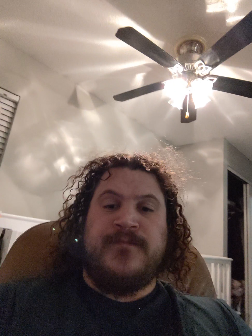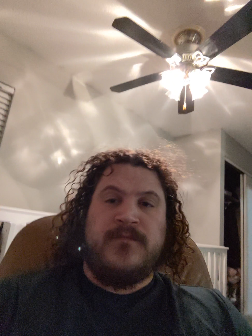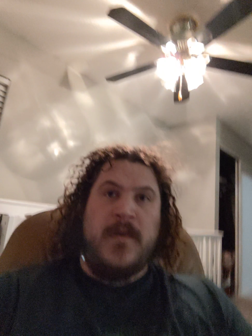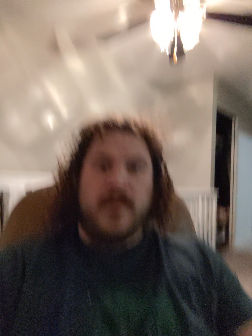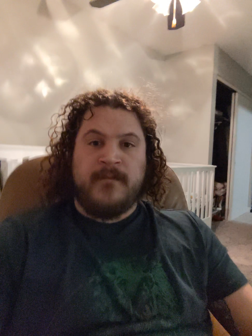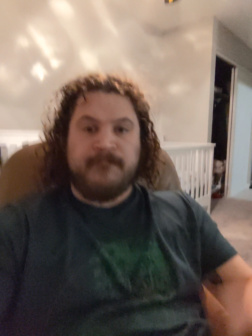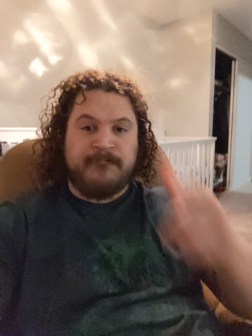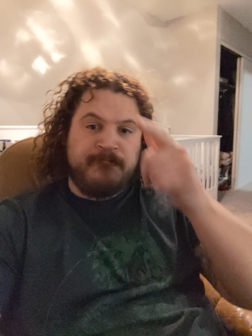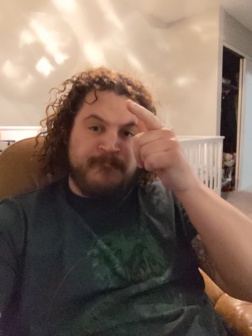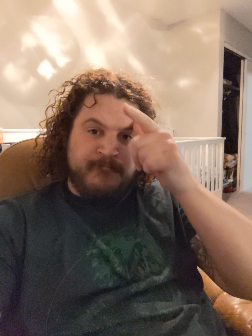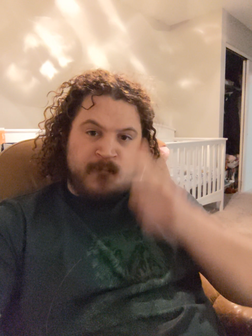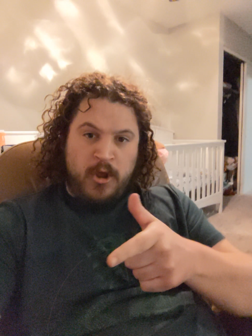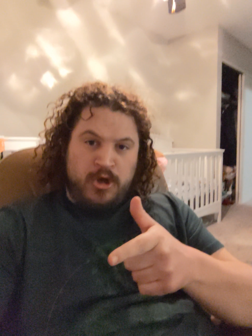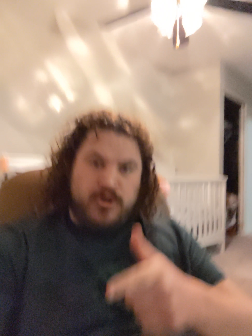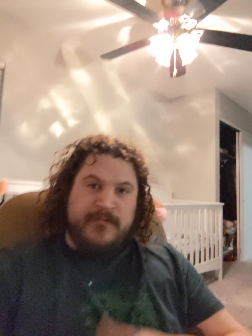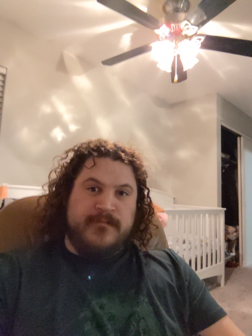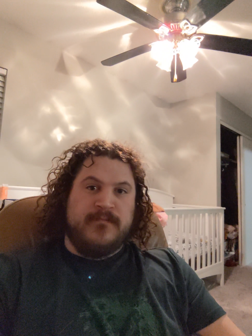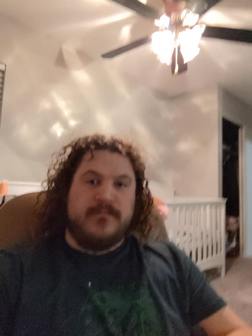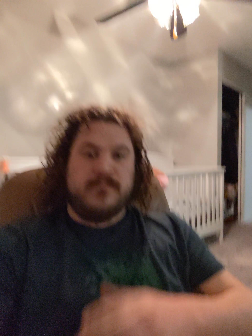brother